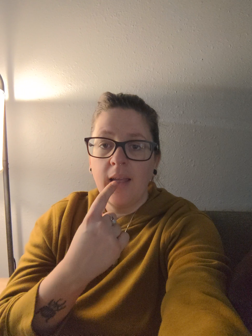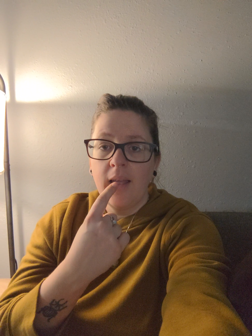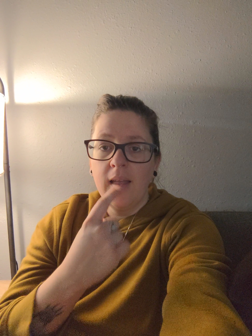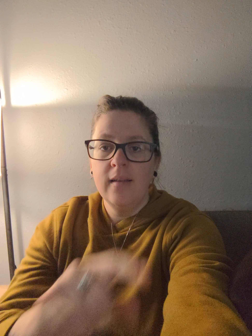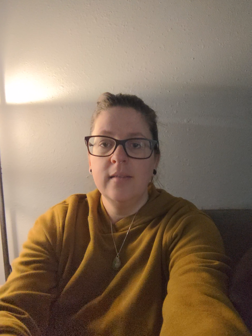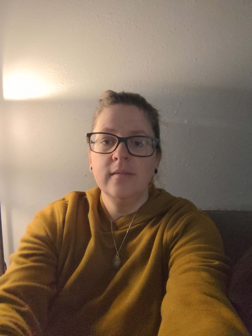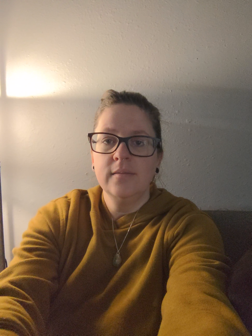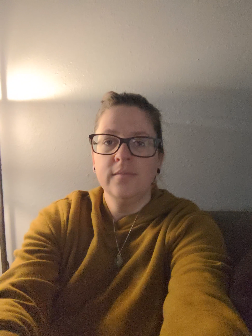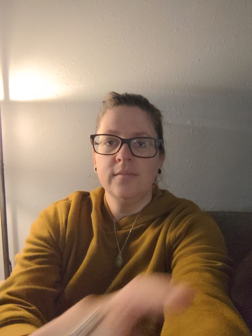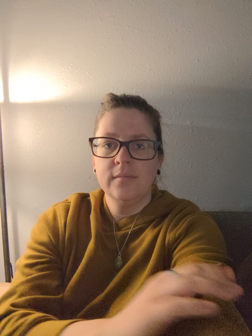tongue